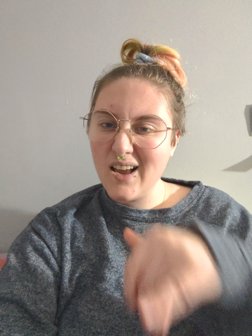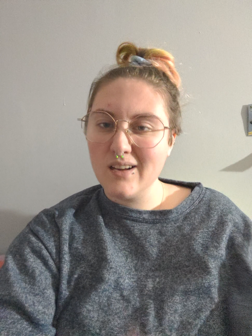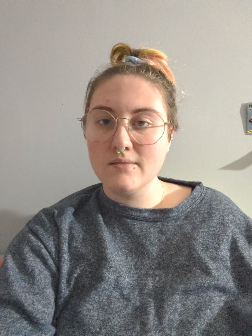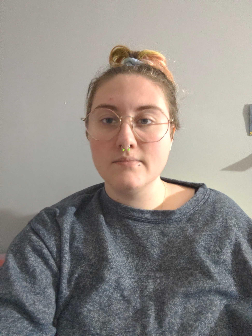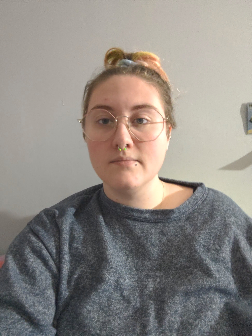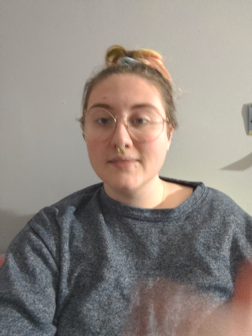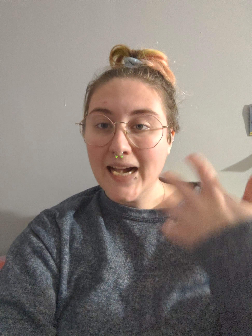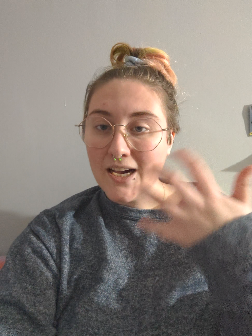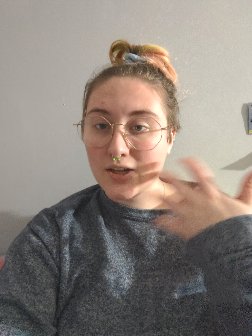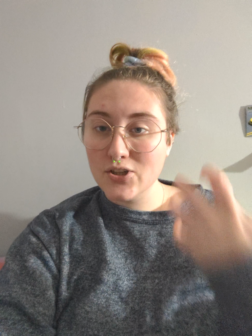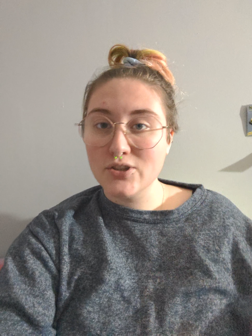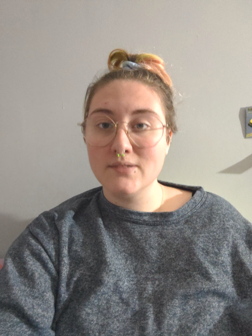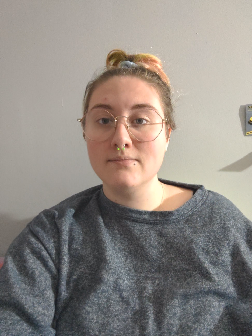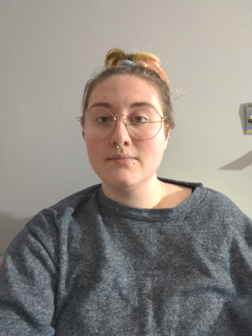tiger